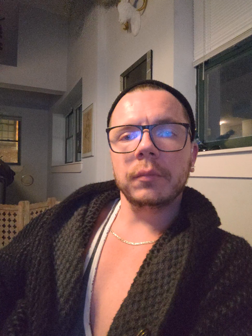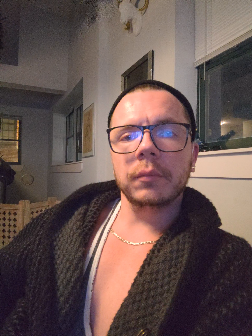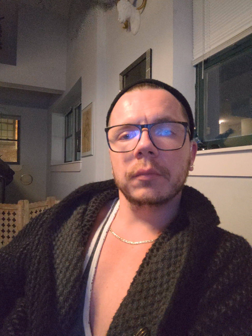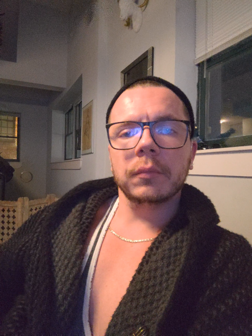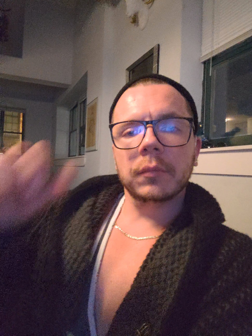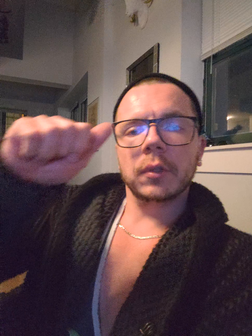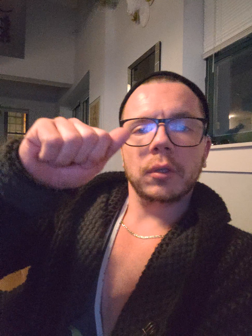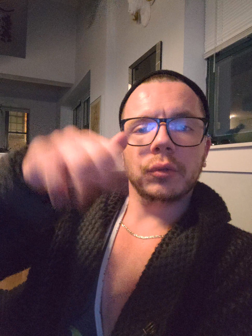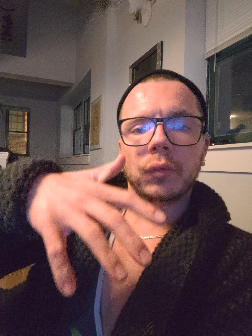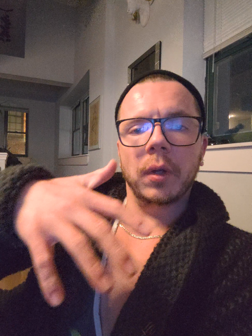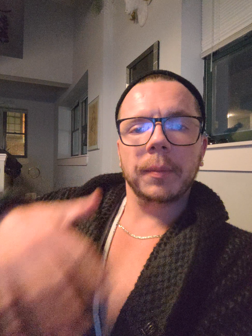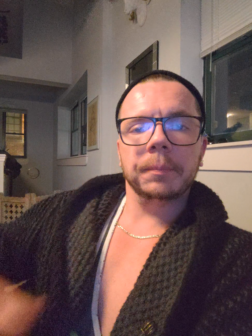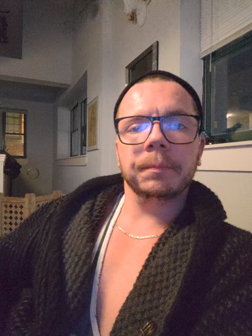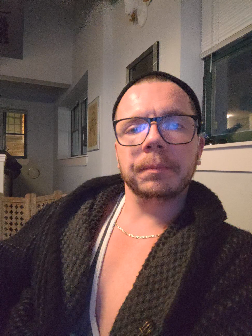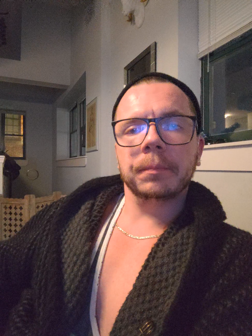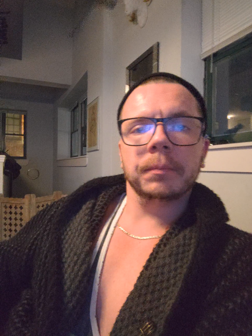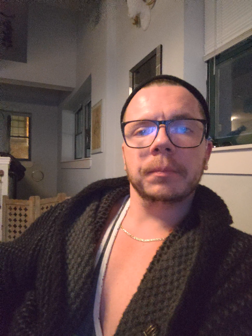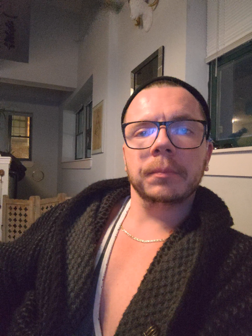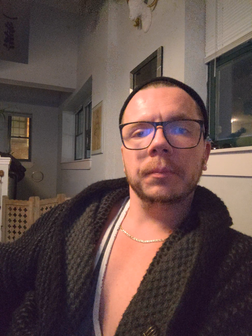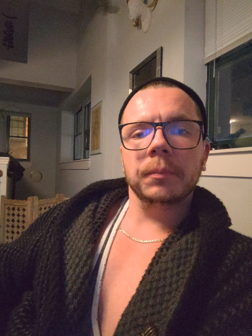drop